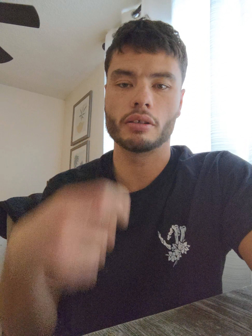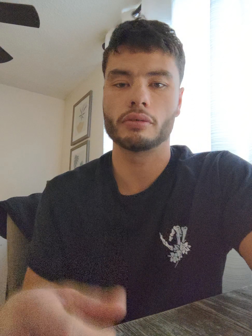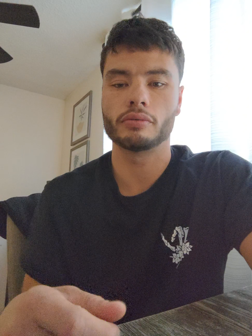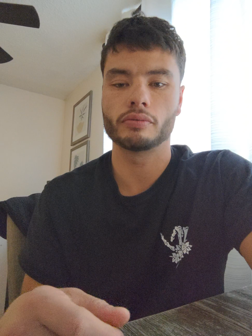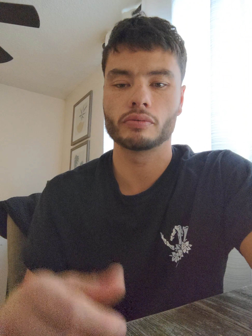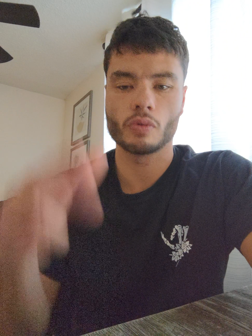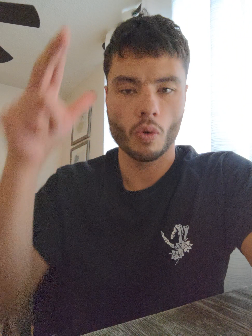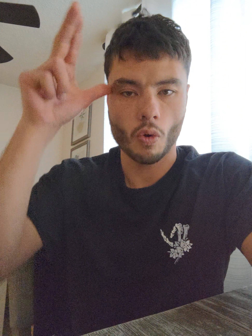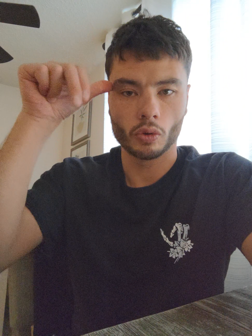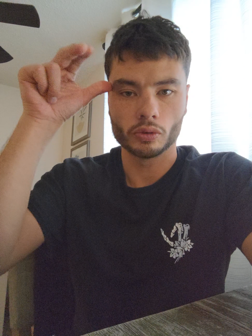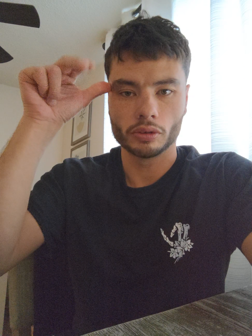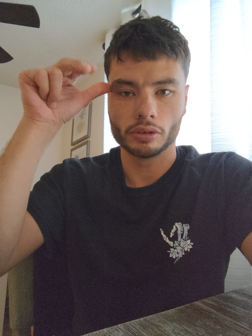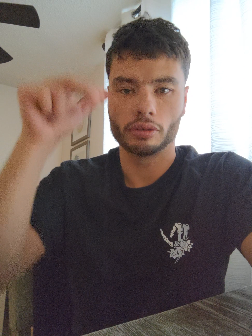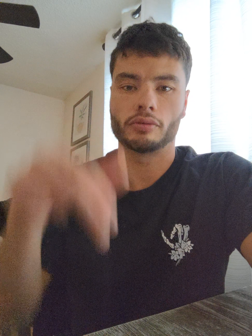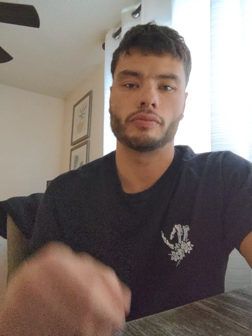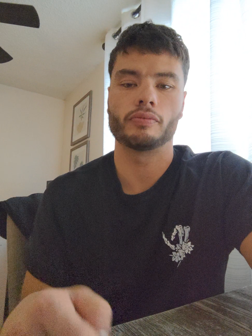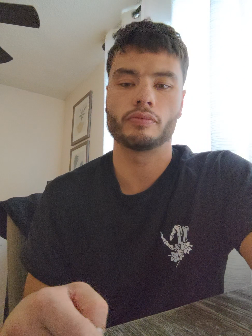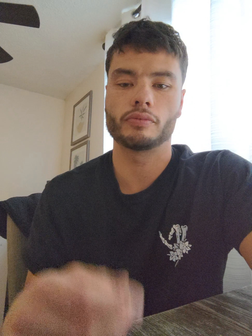horse